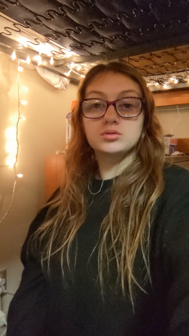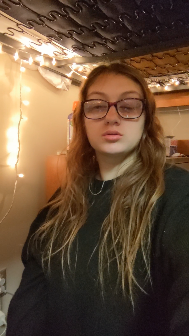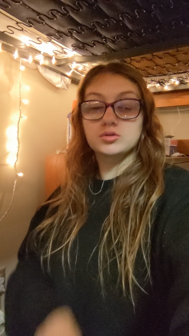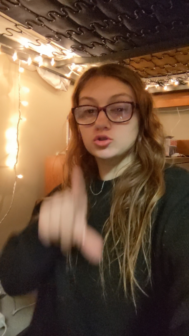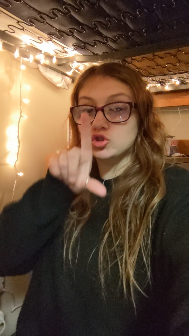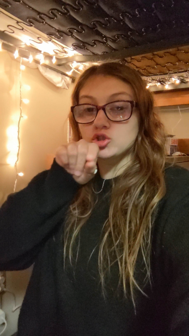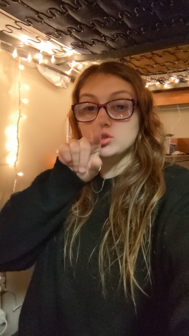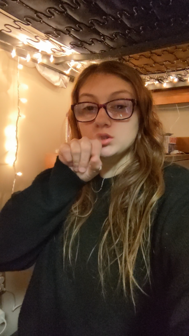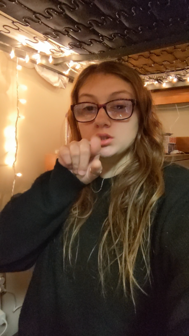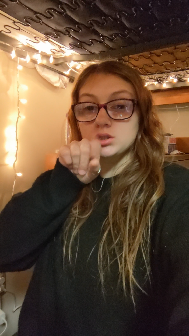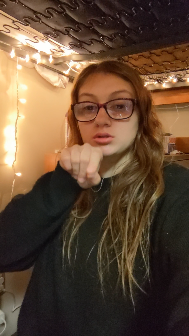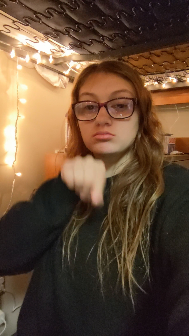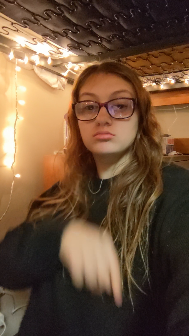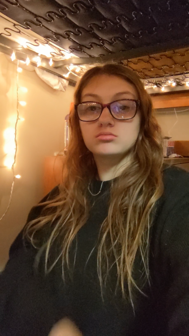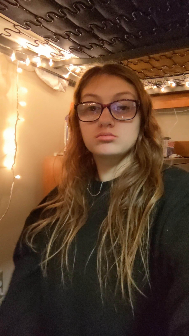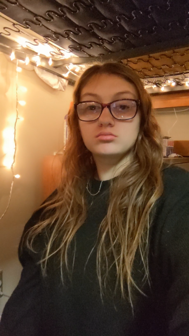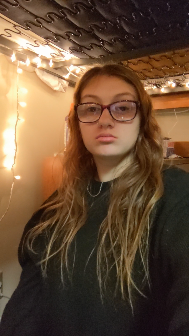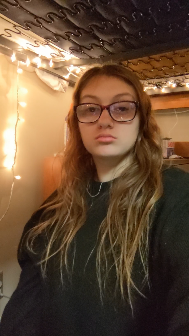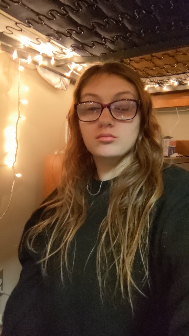chicken